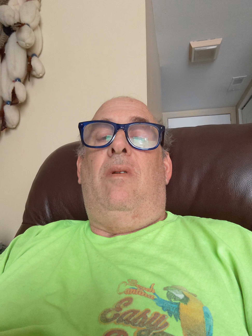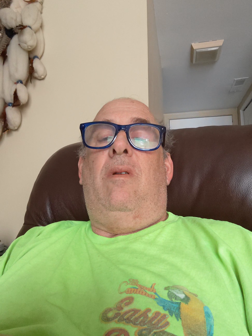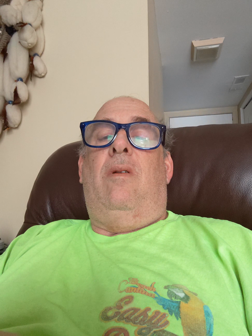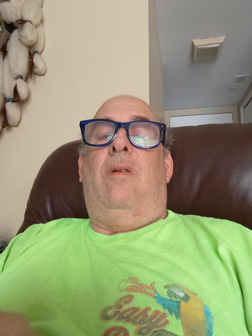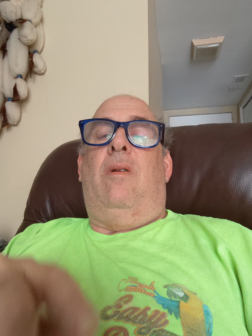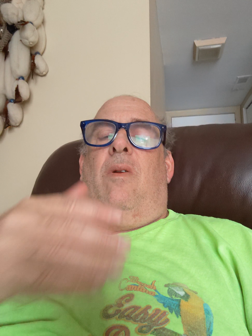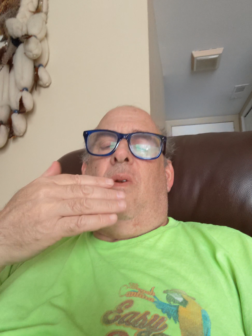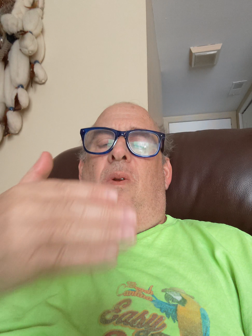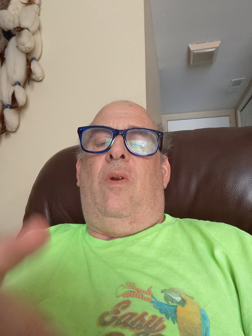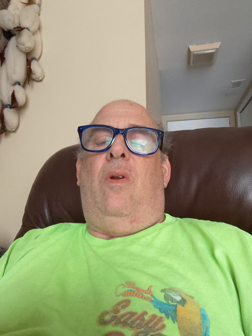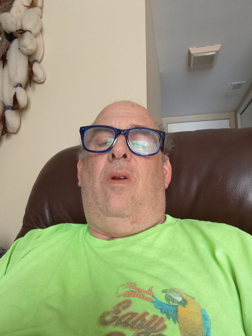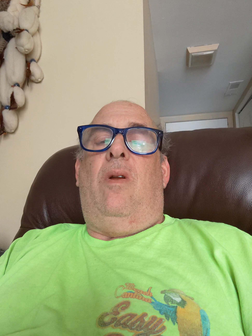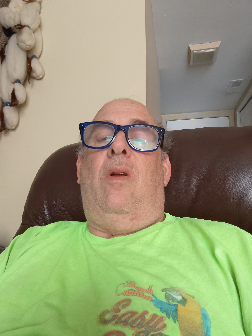close